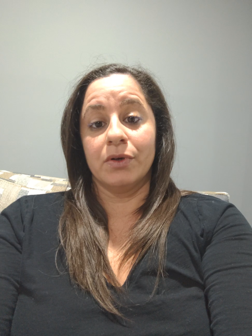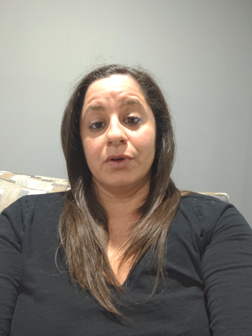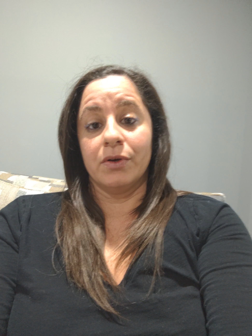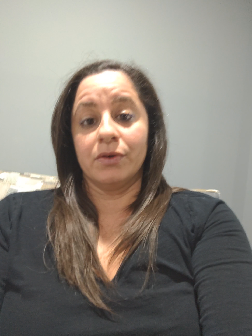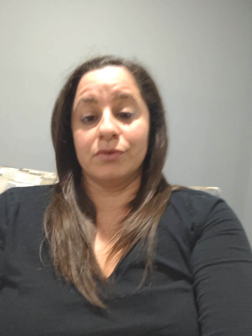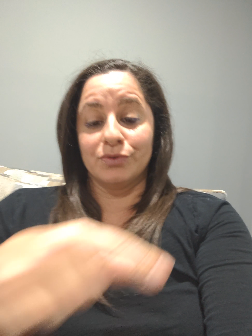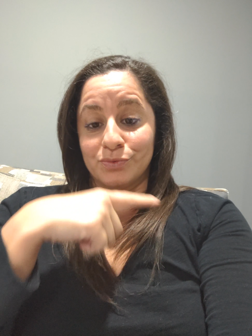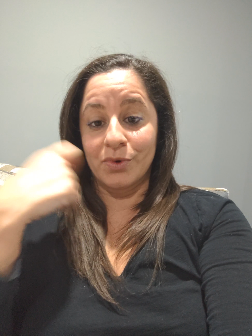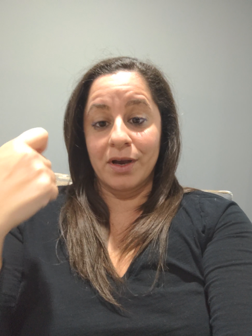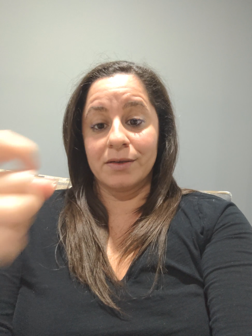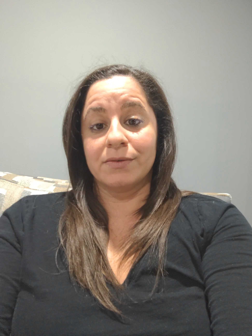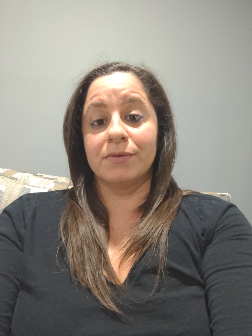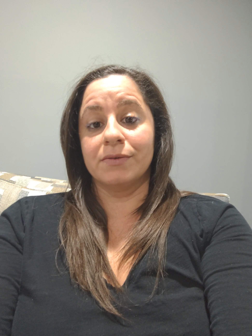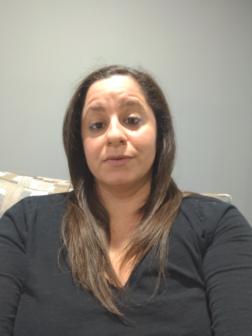dryer